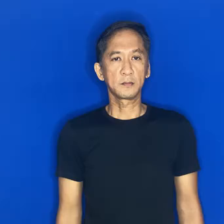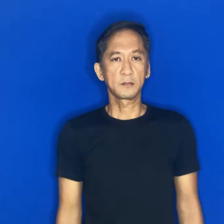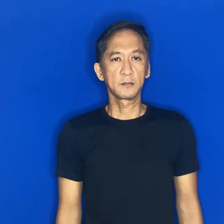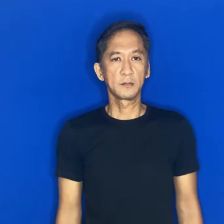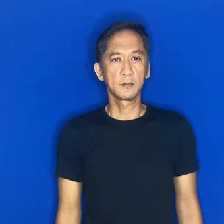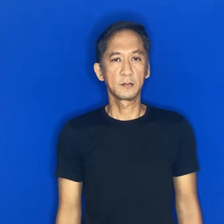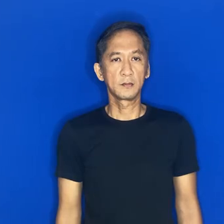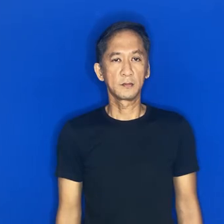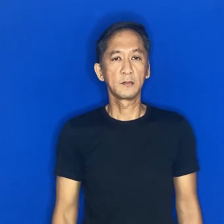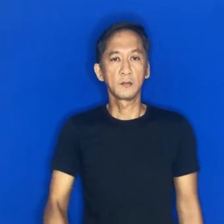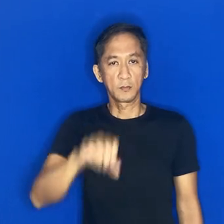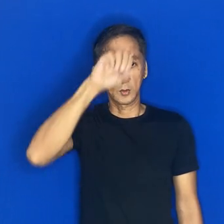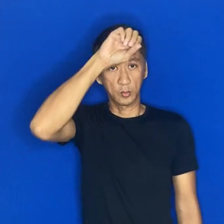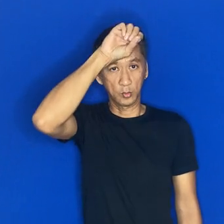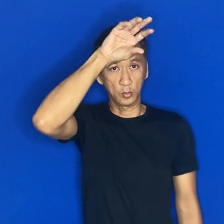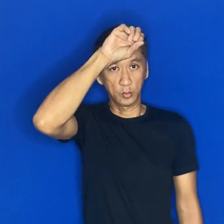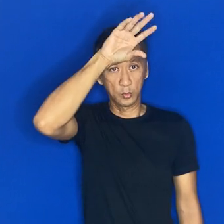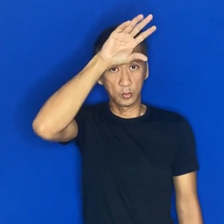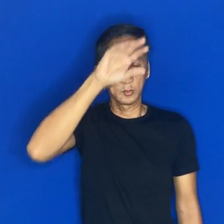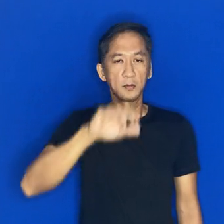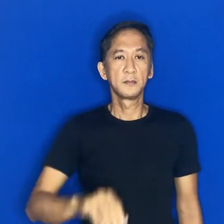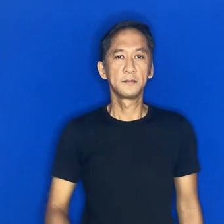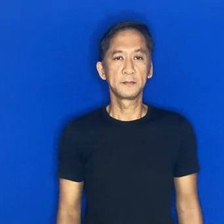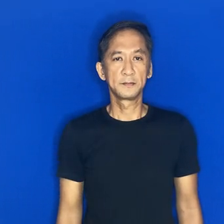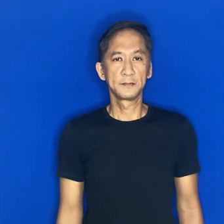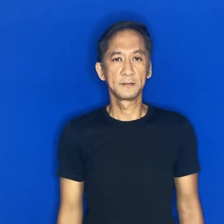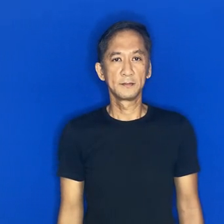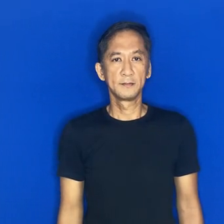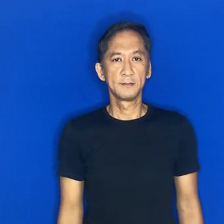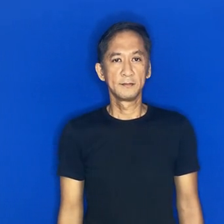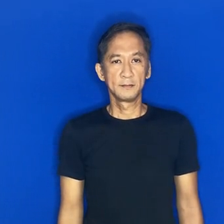grandfather